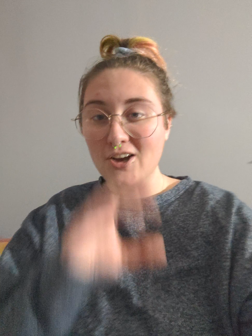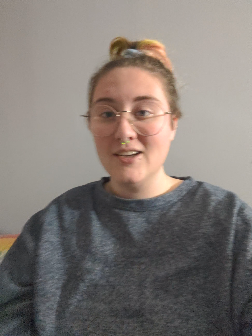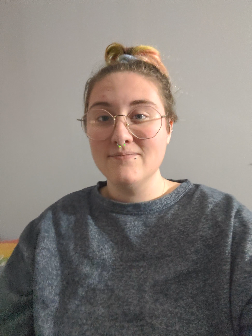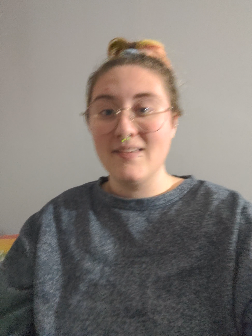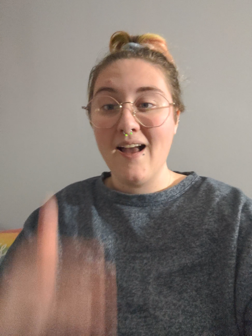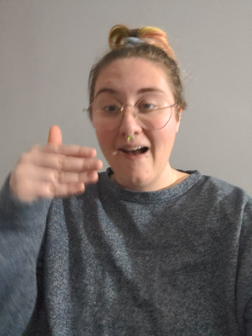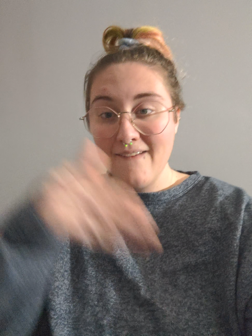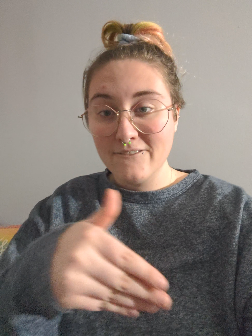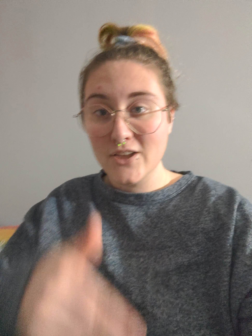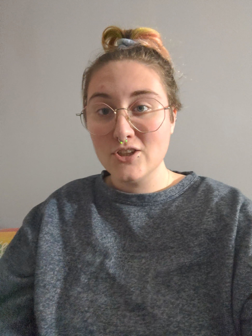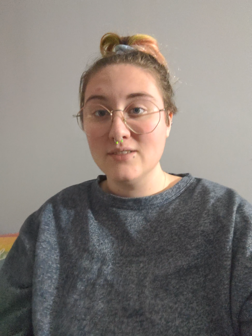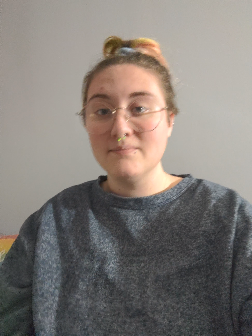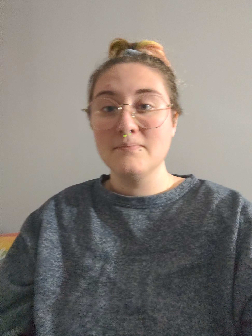after